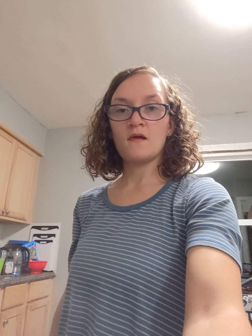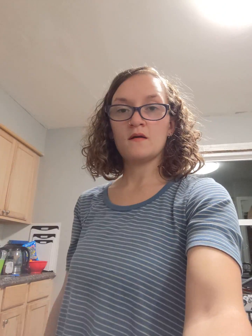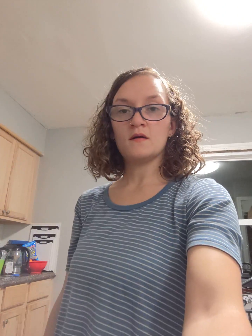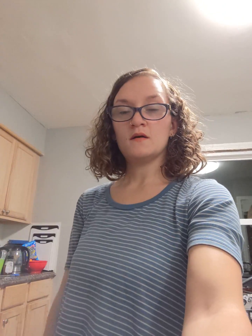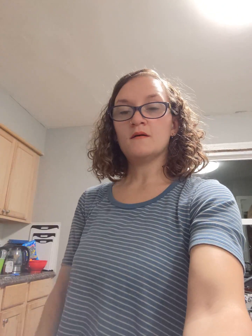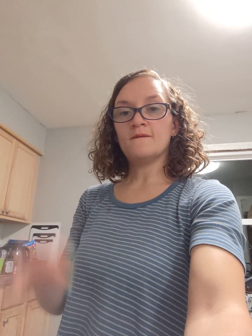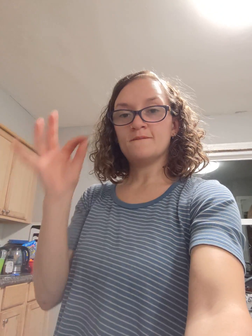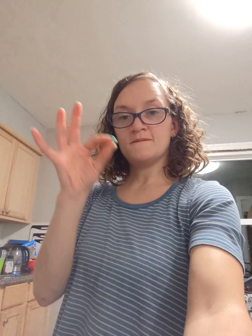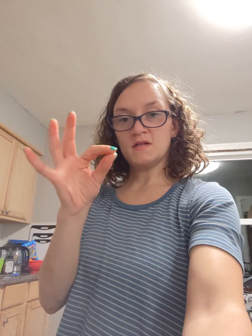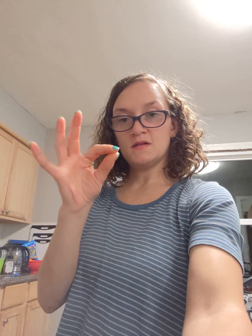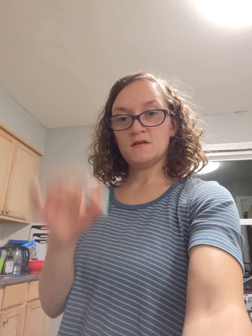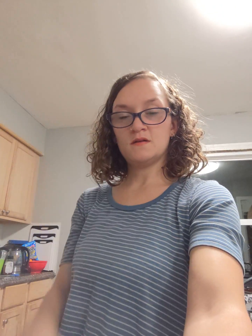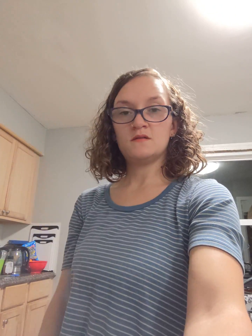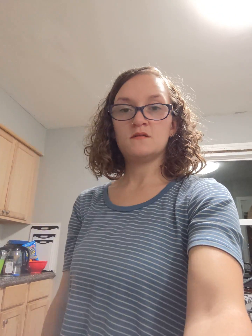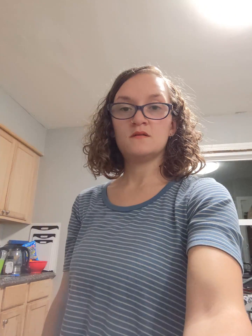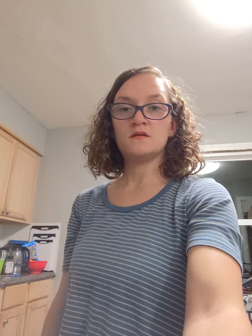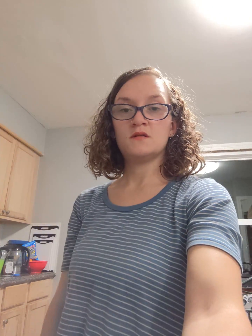fit